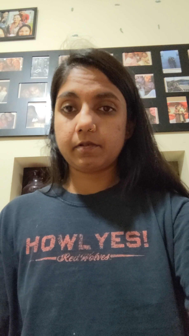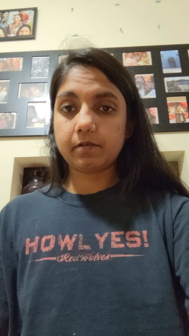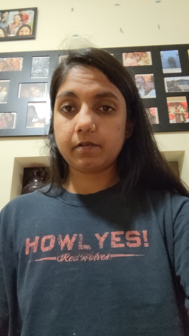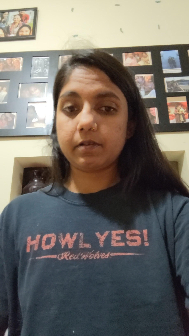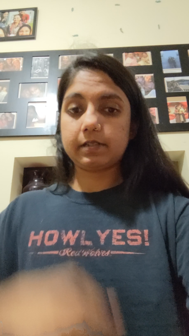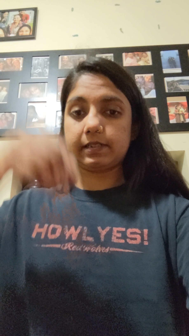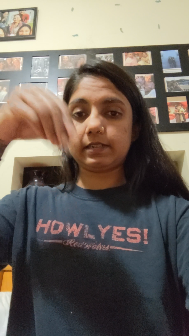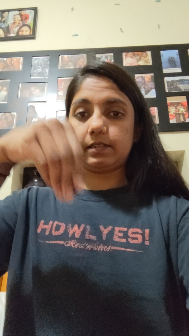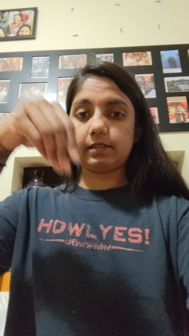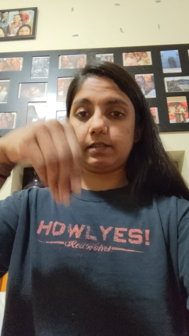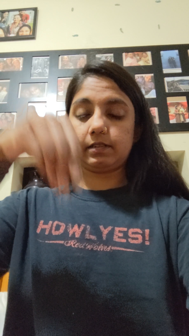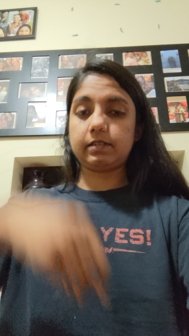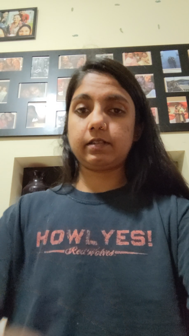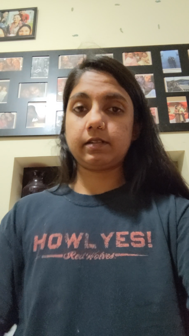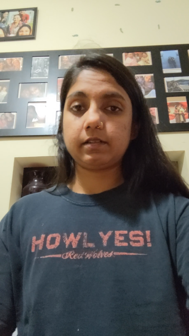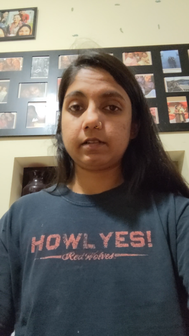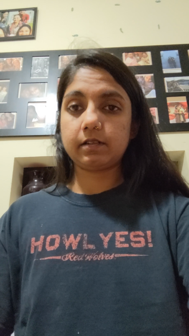inside